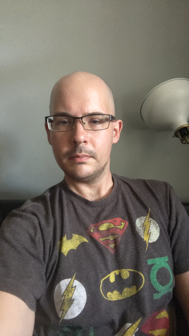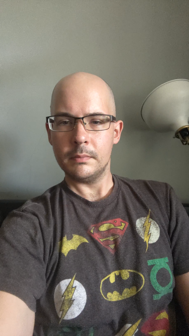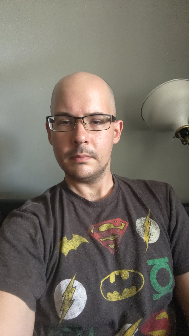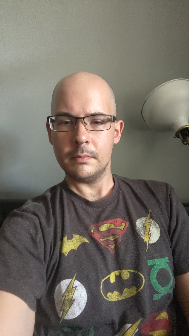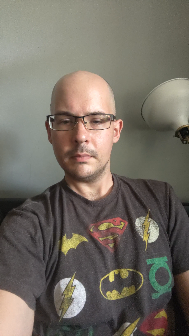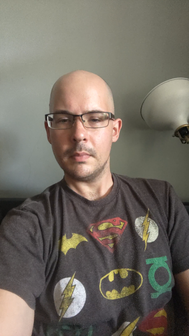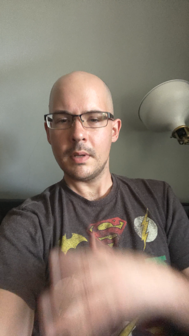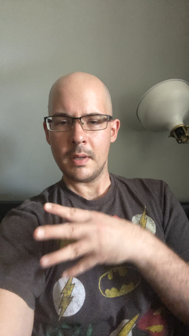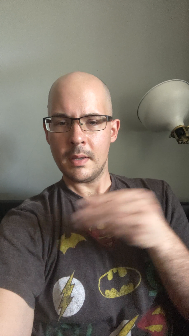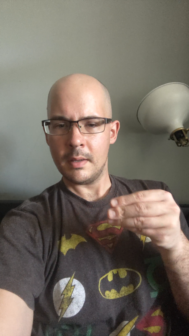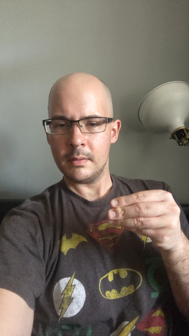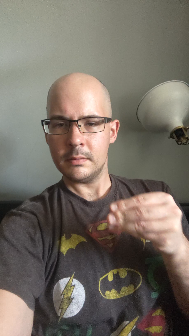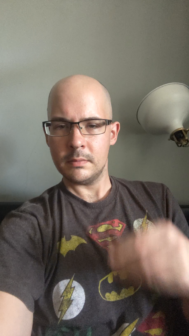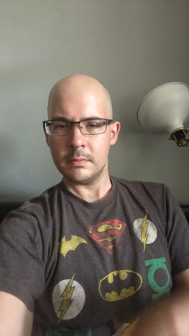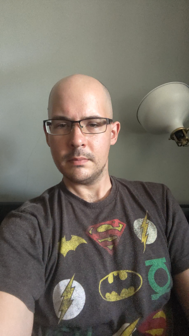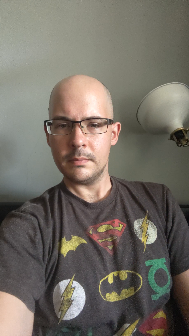and